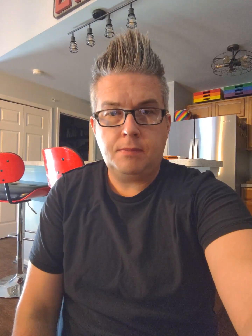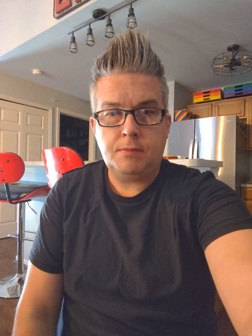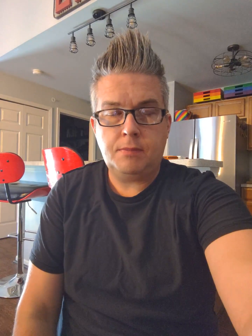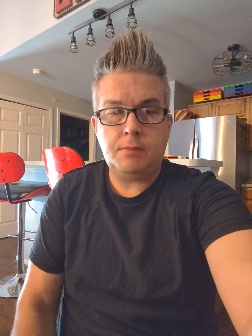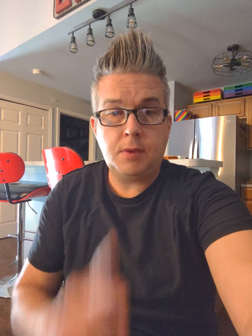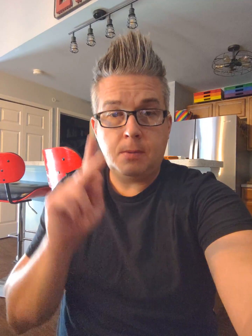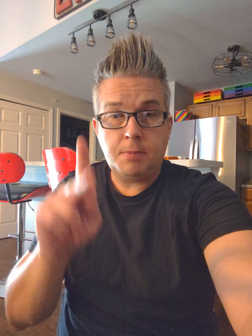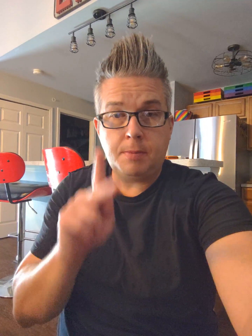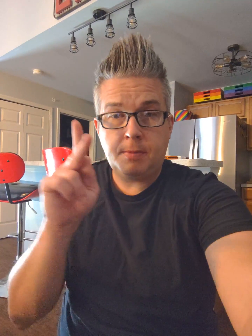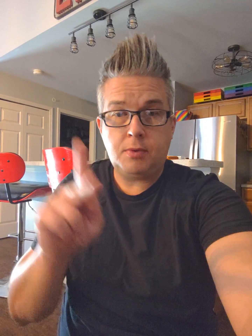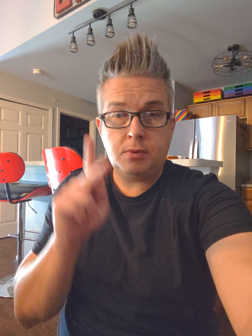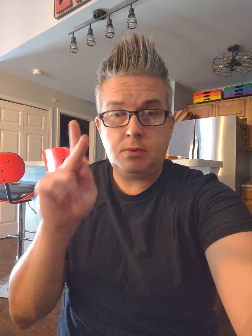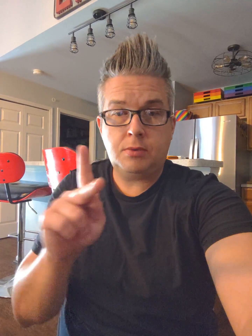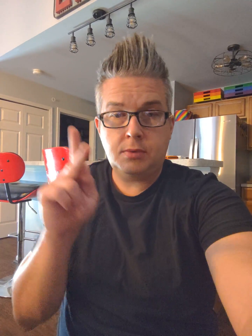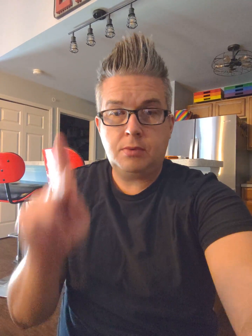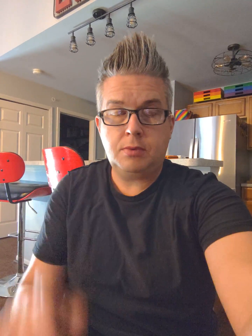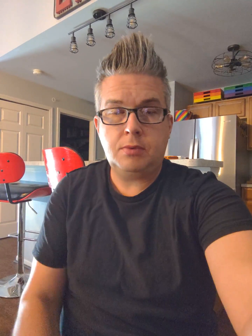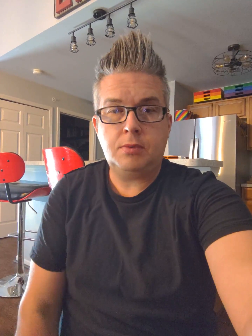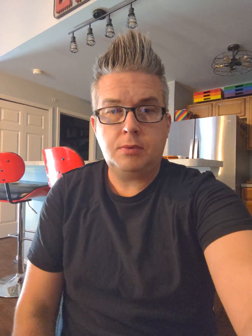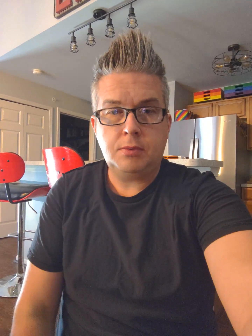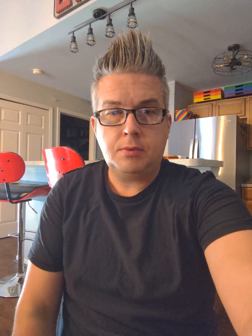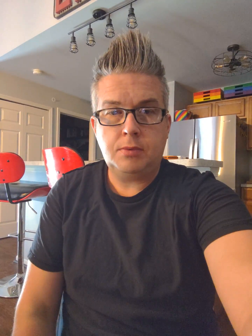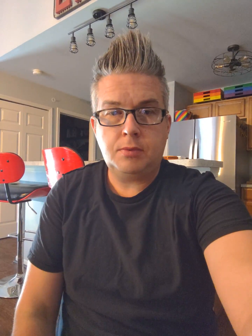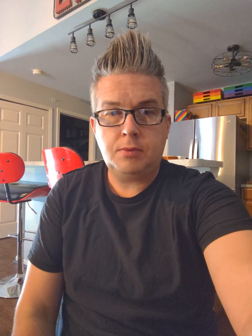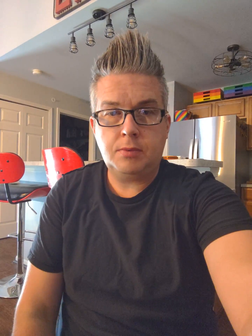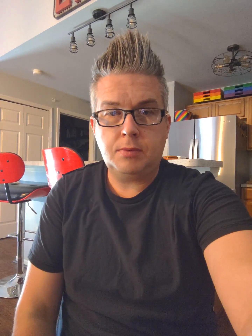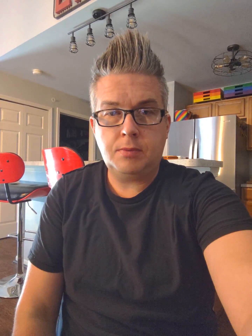people